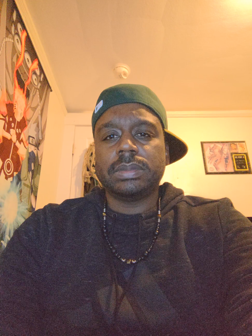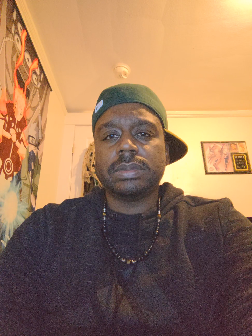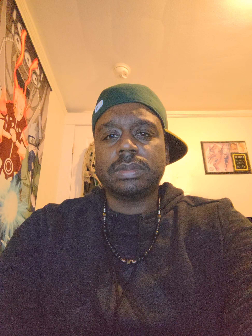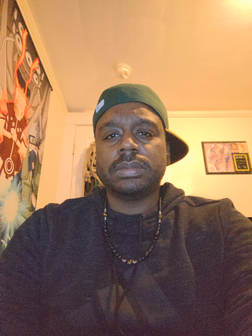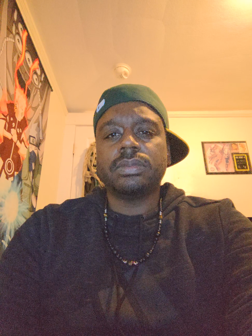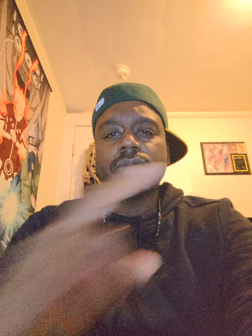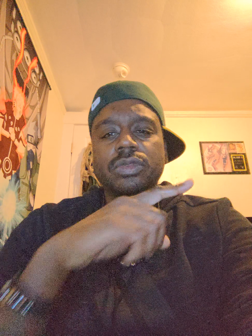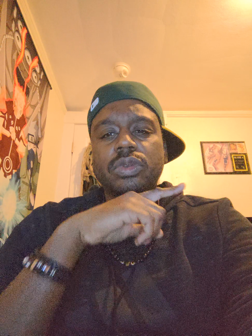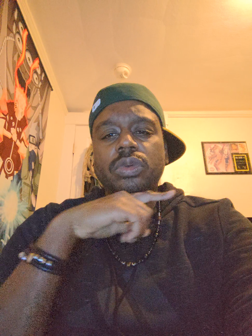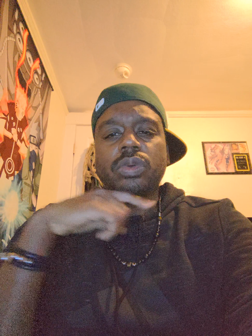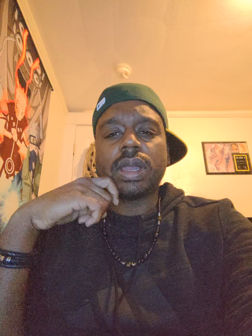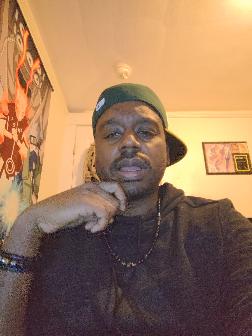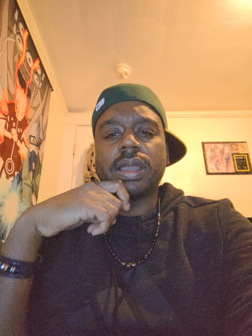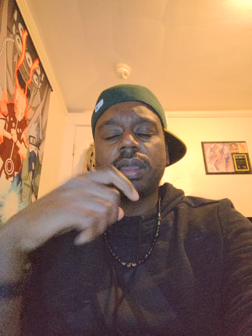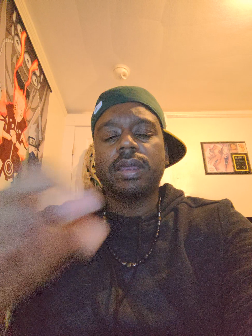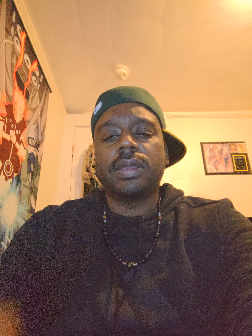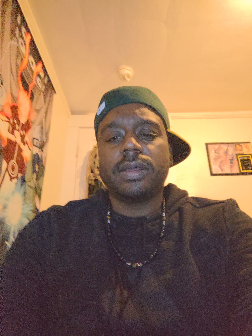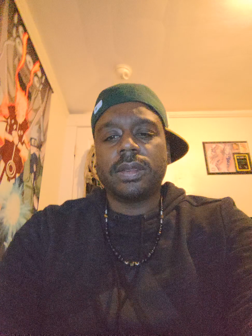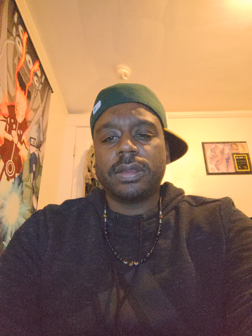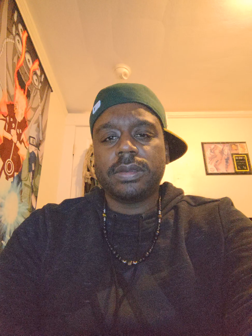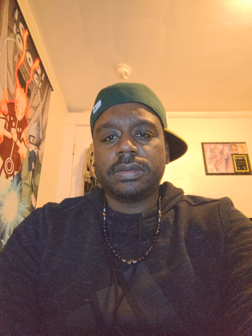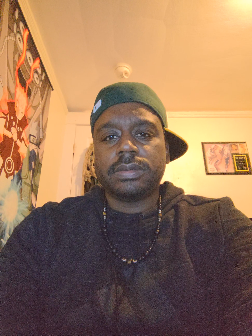dry